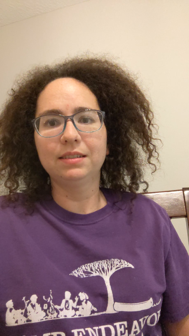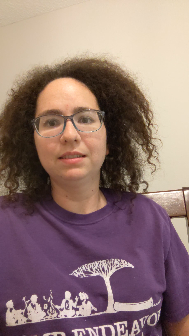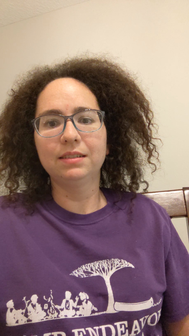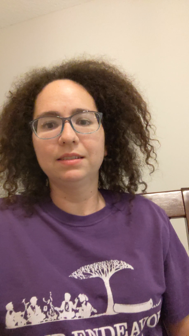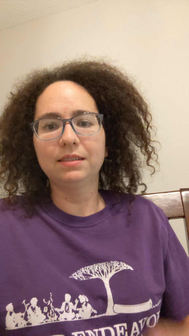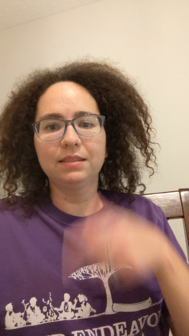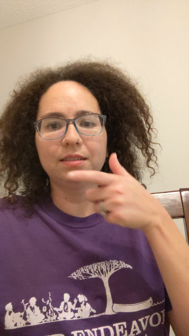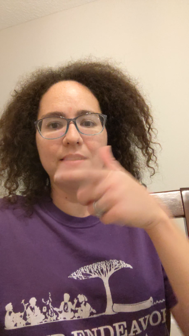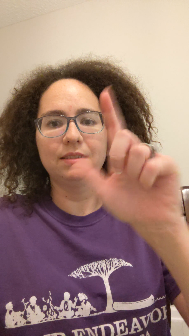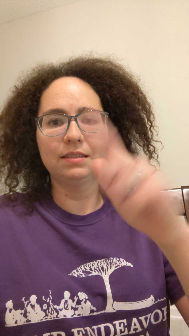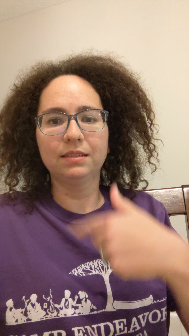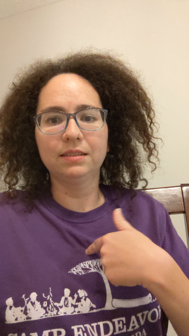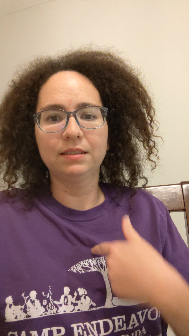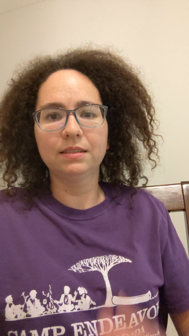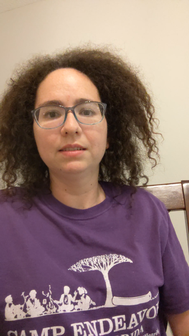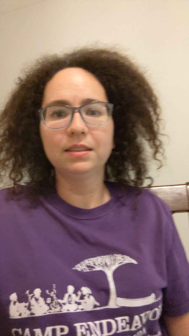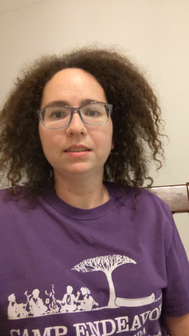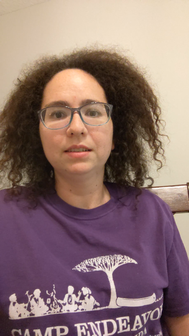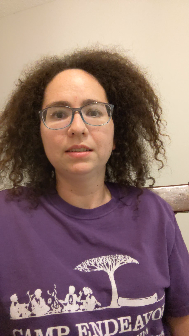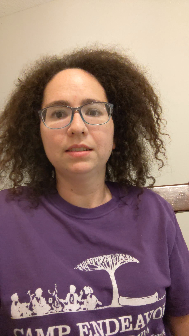let me